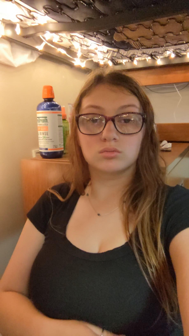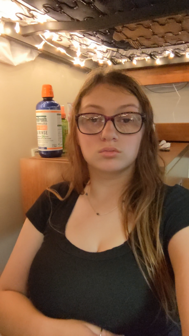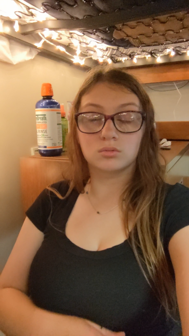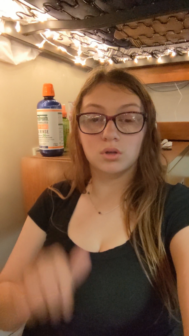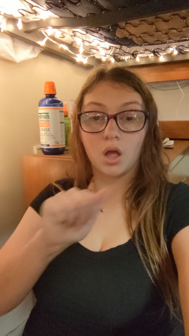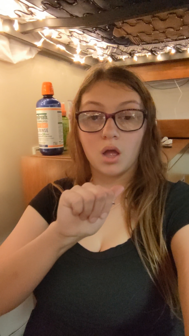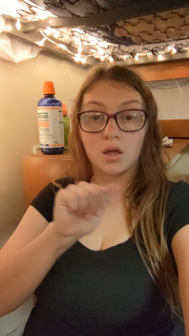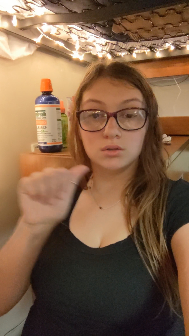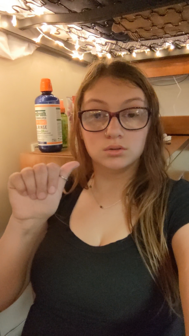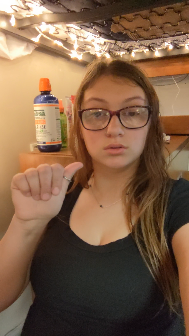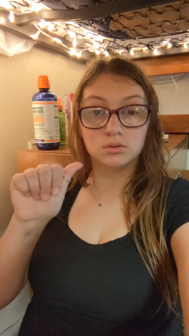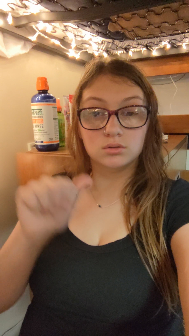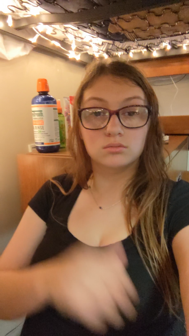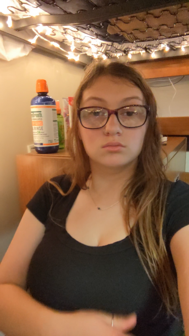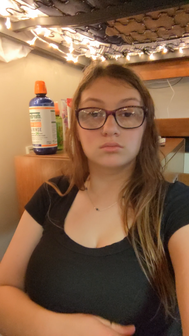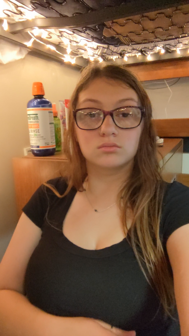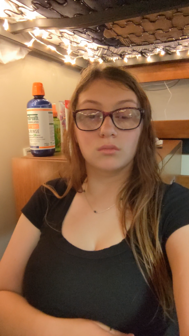a